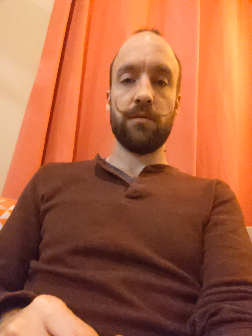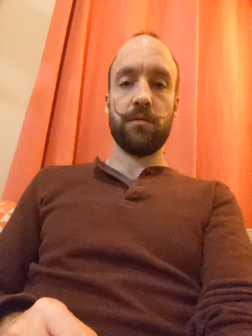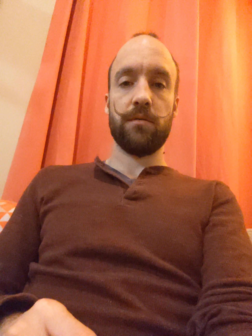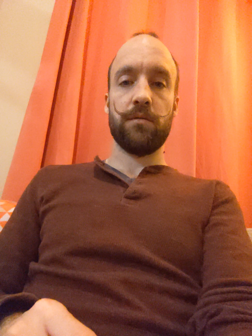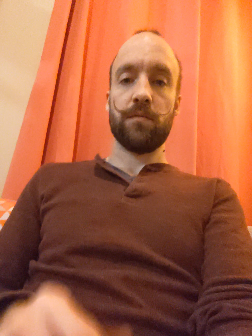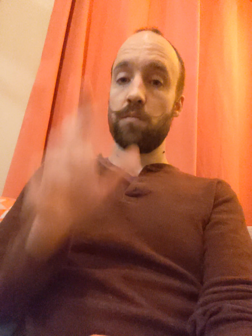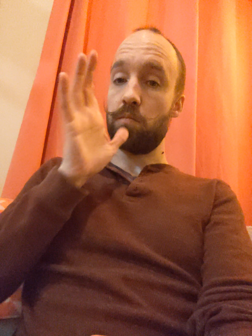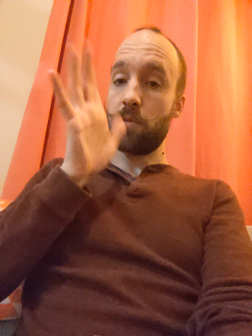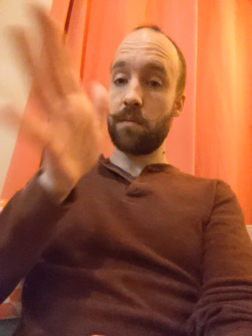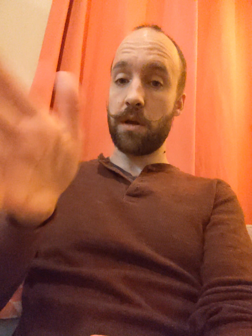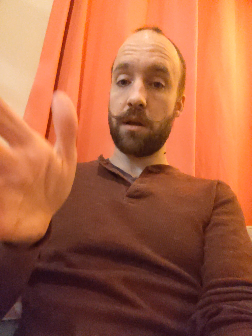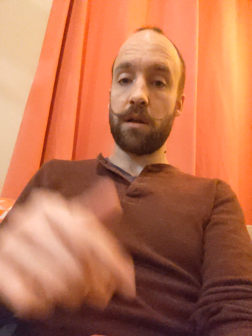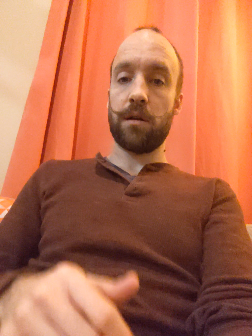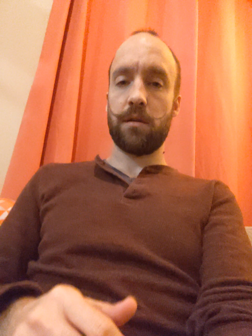grandma